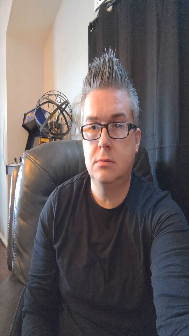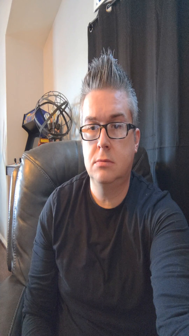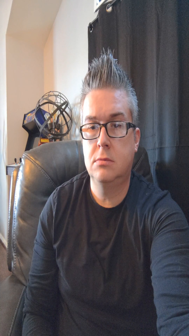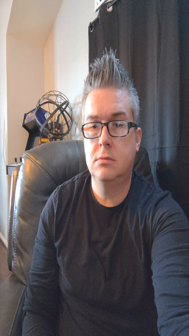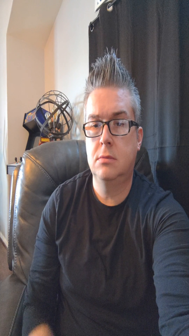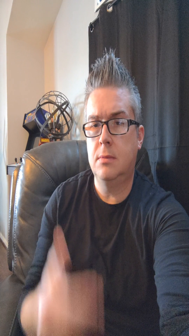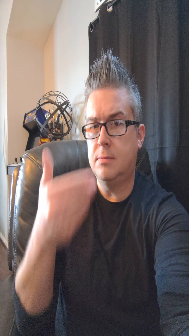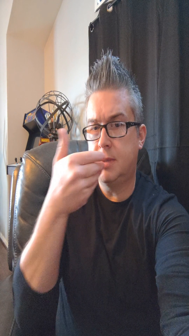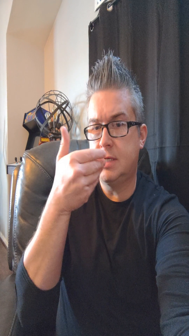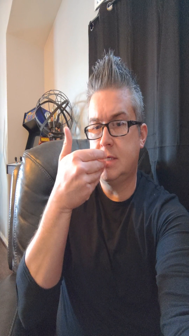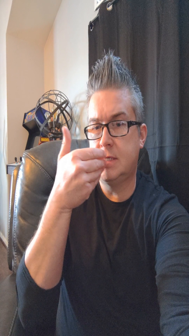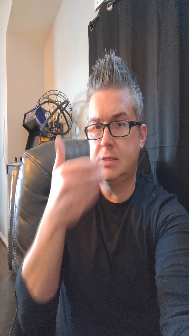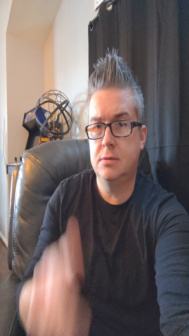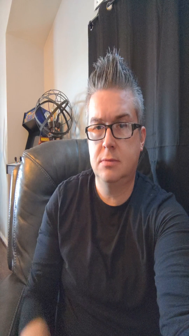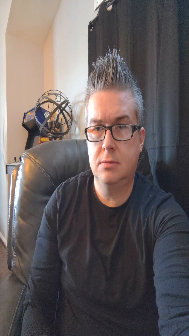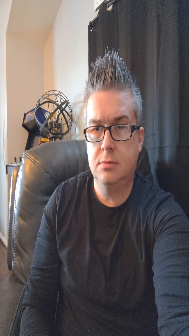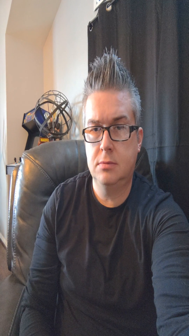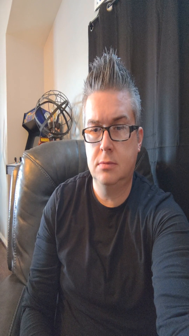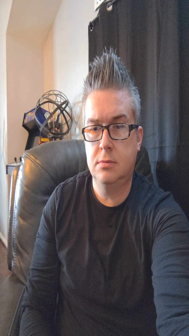pizza